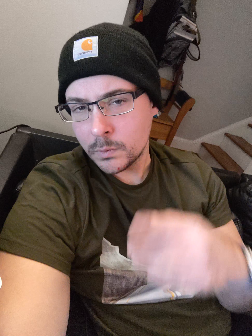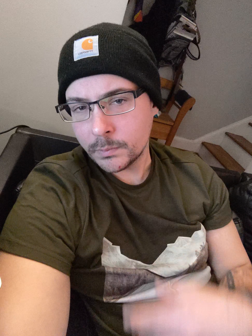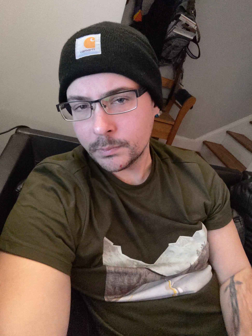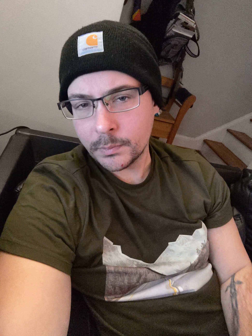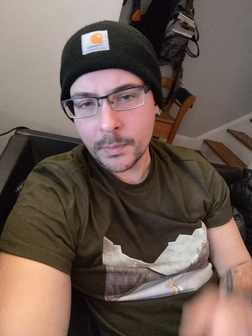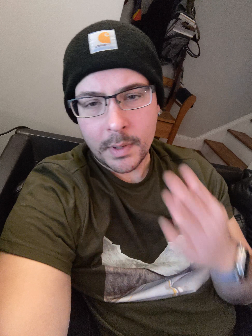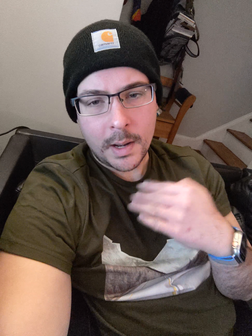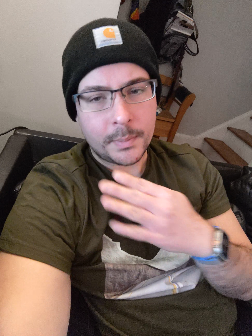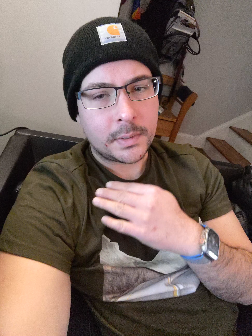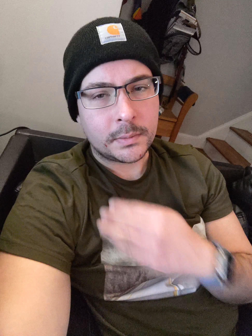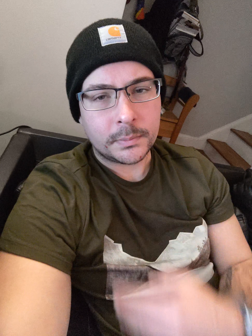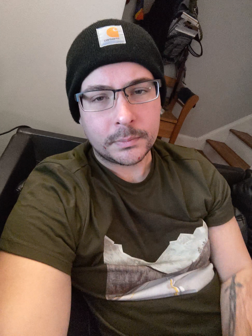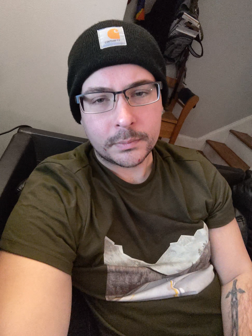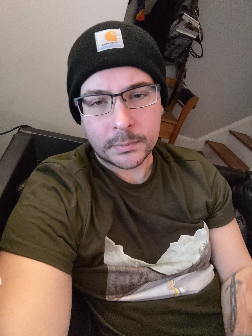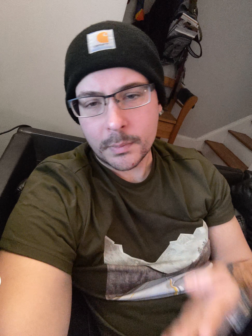napkin